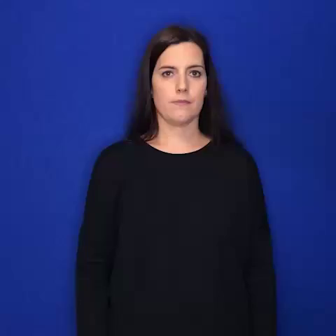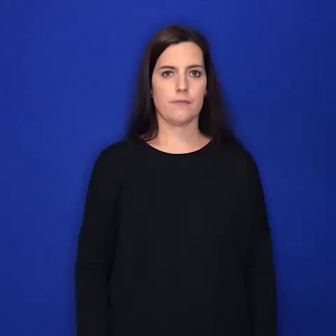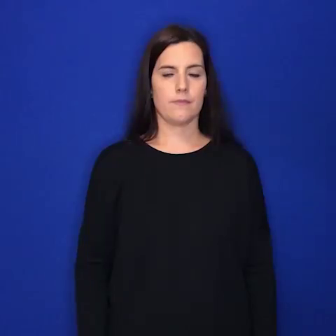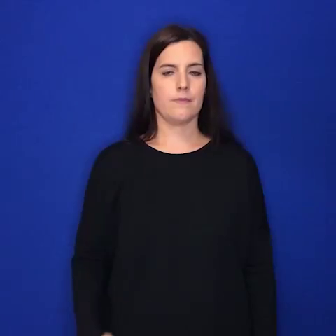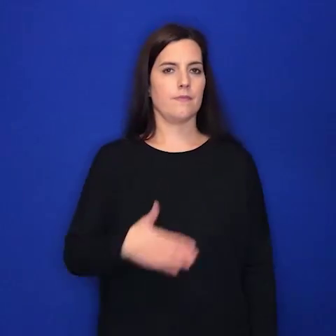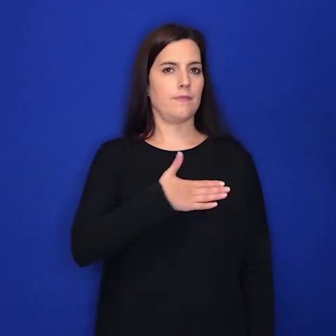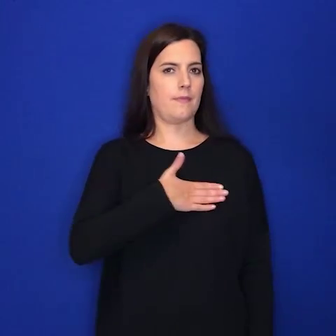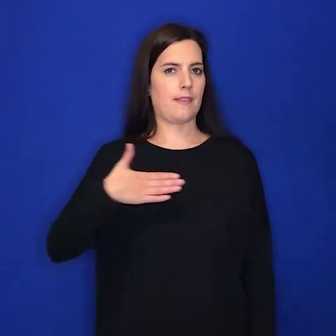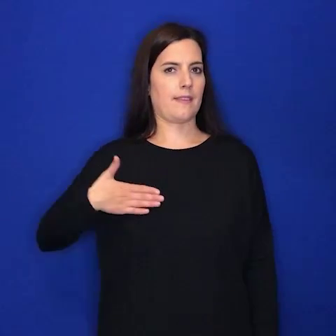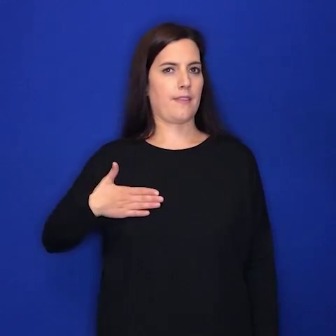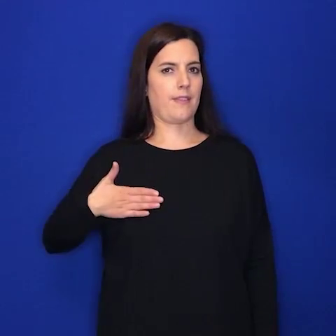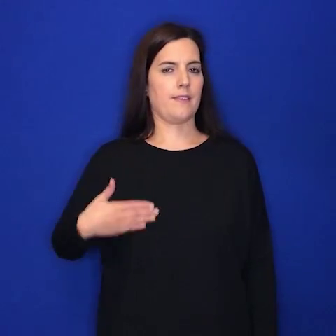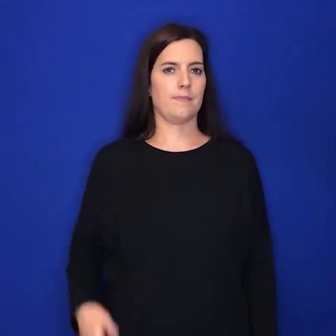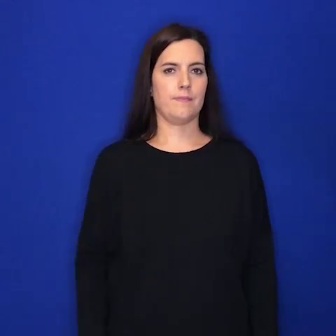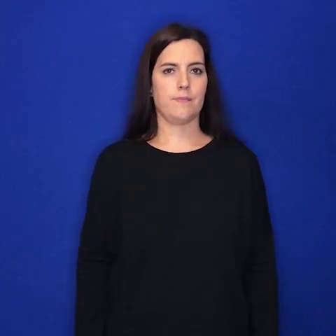lactancia